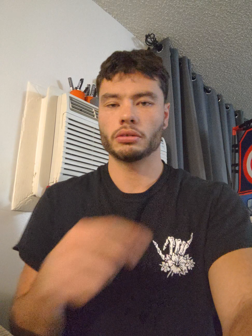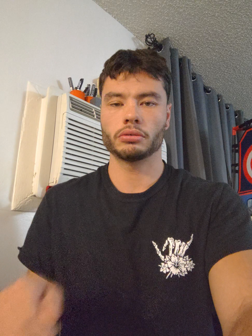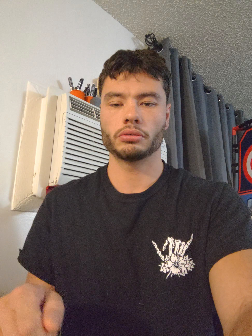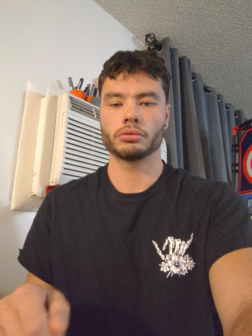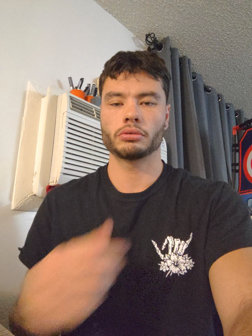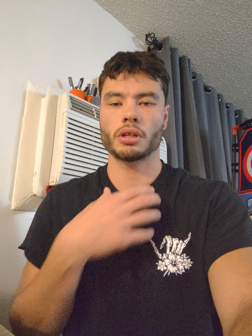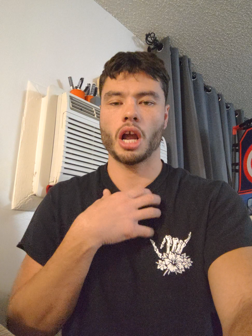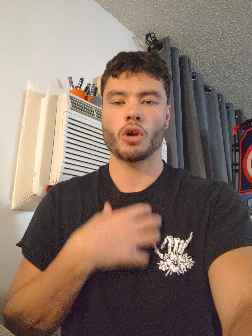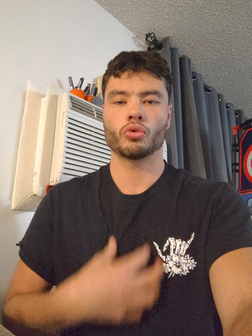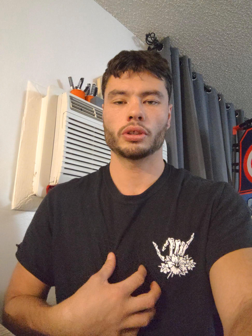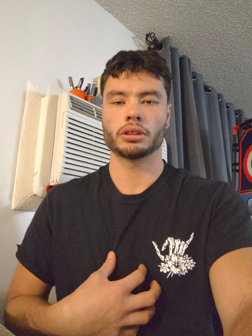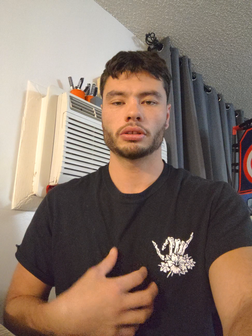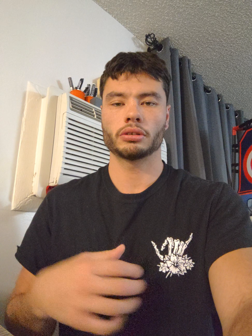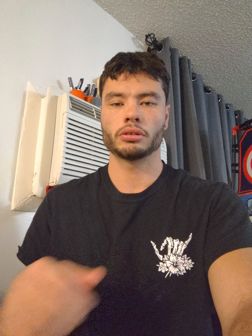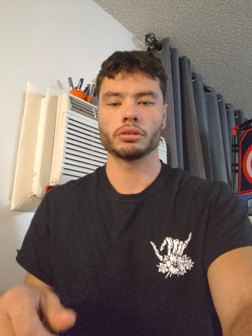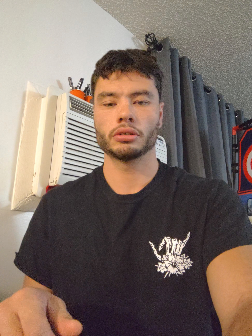hungry